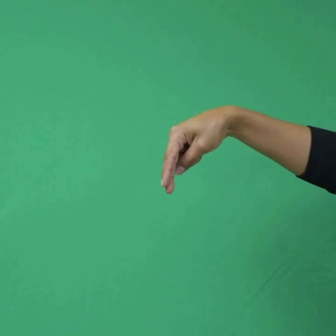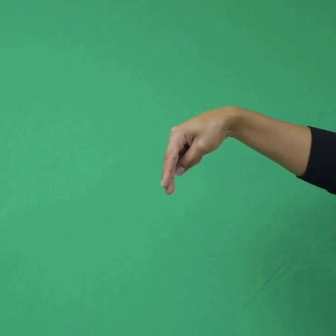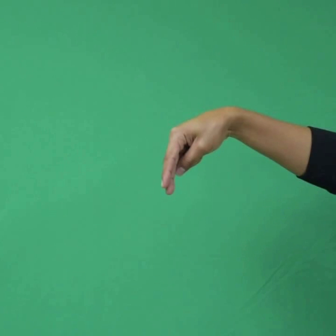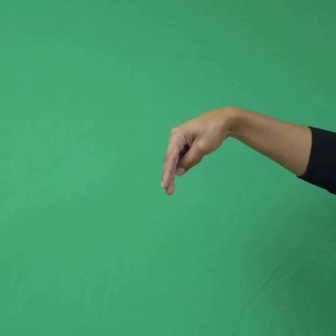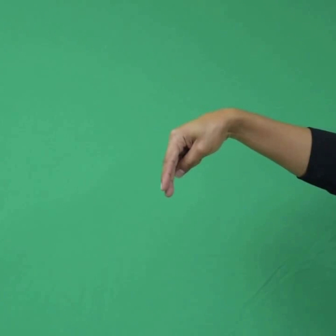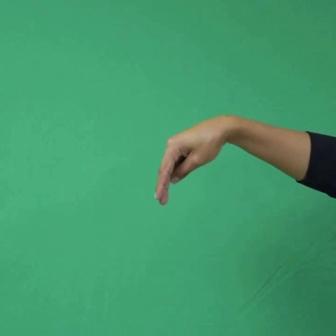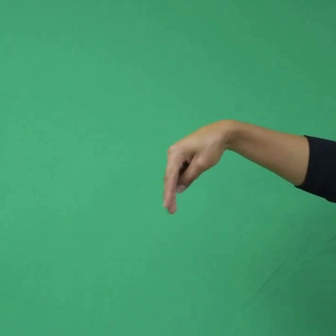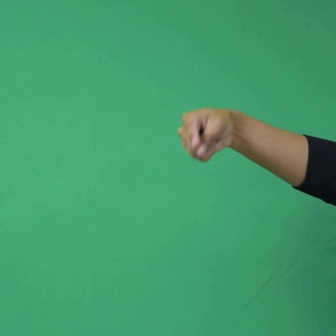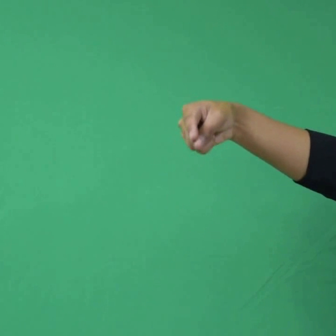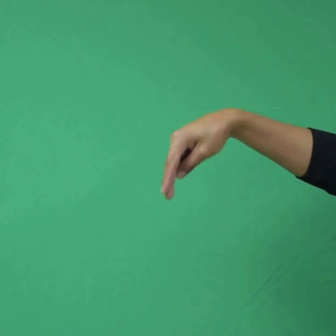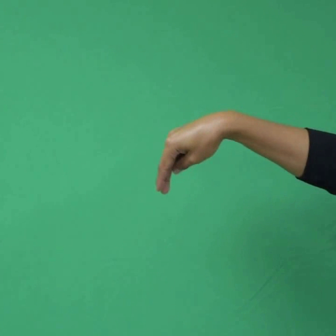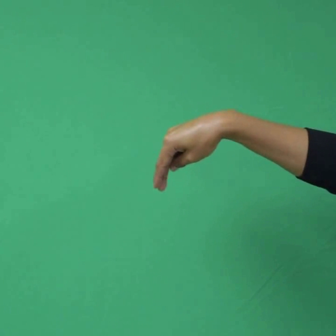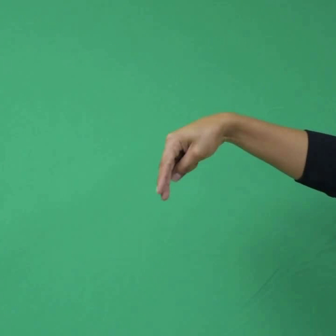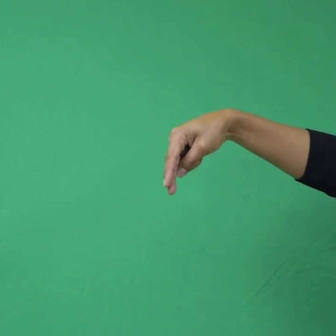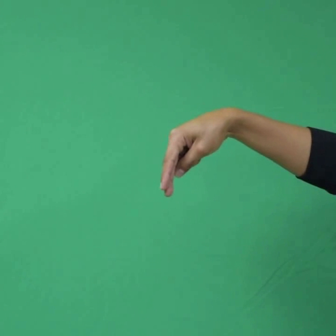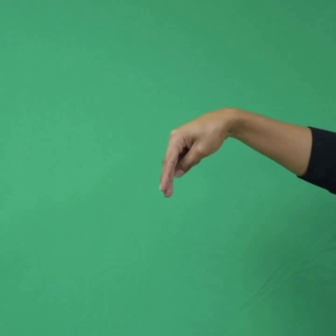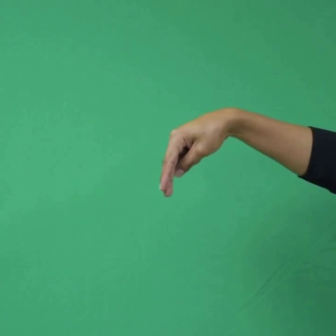Ñ